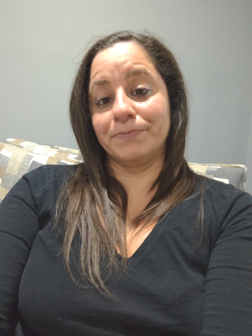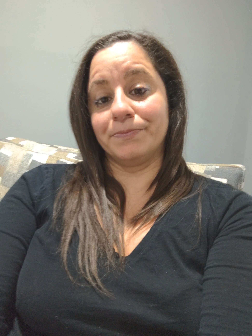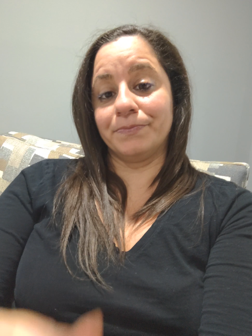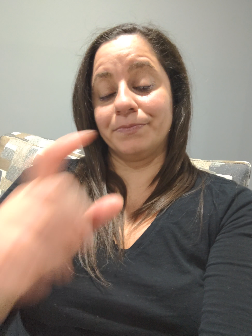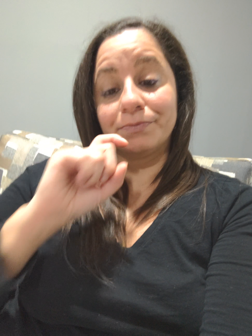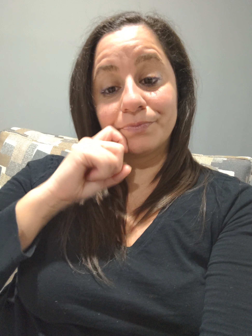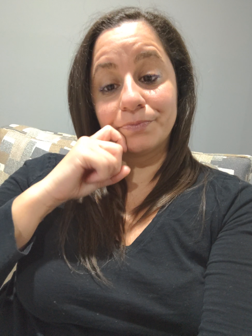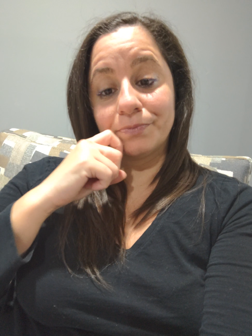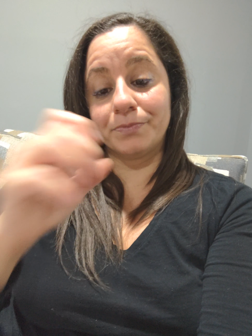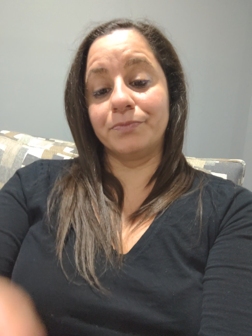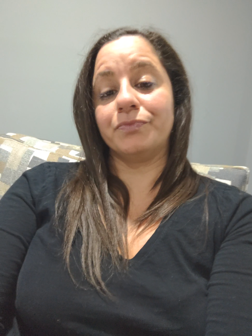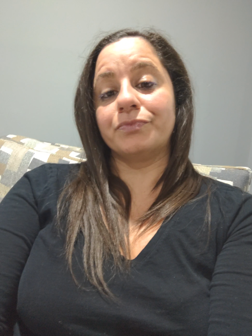apple